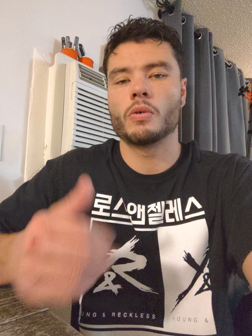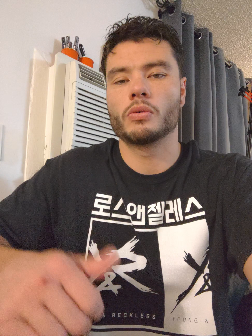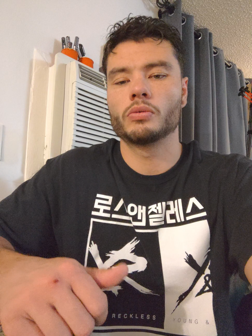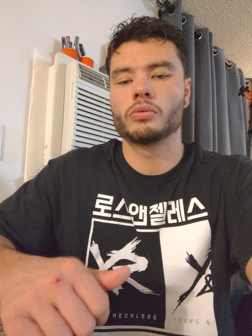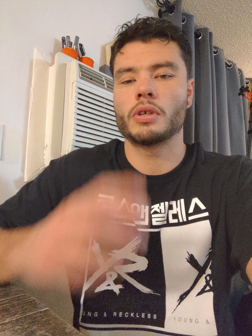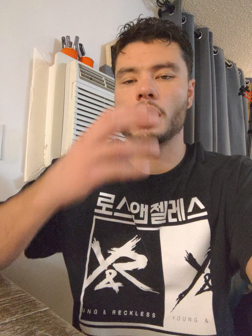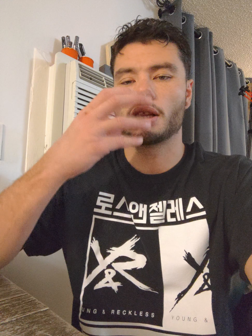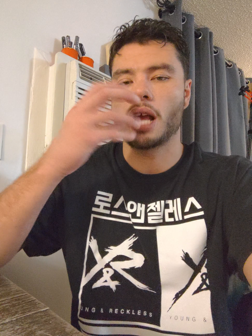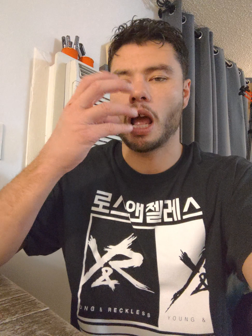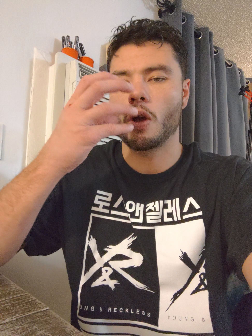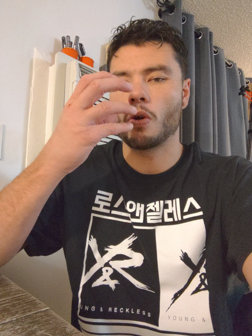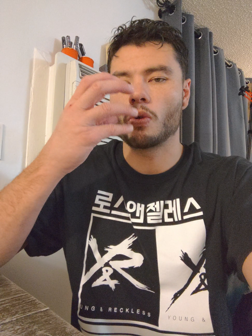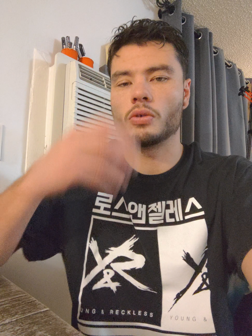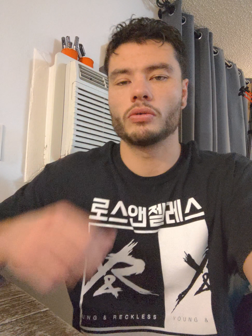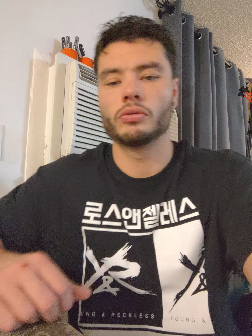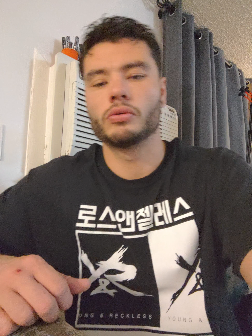clown